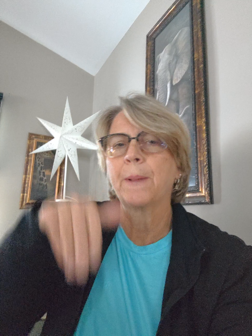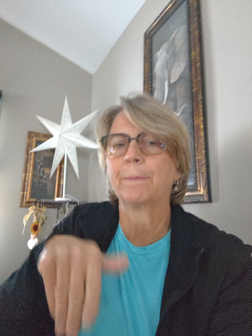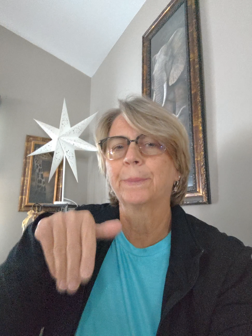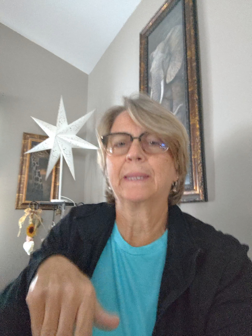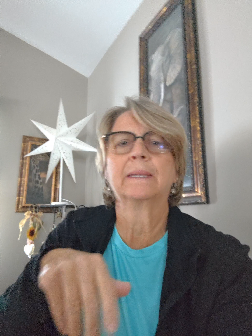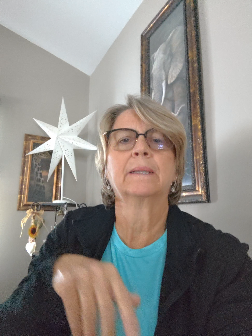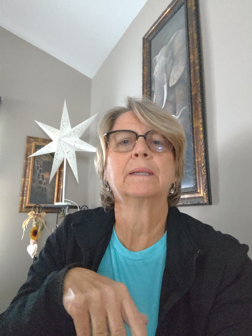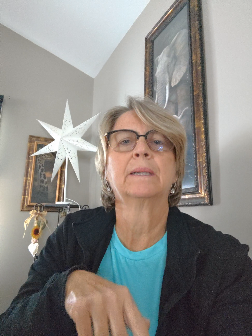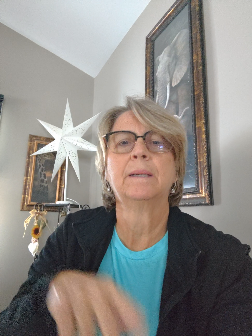puppy